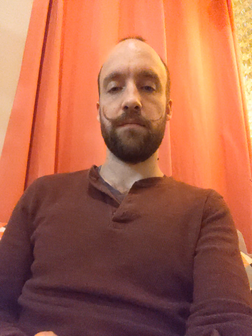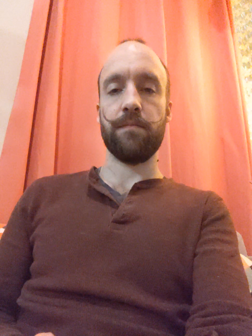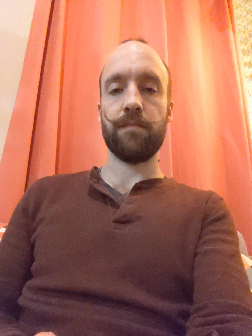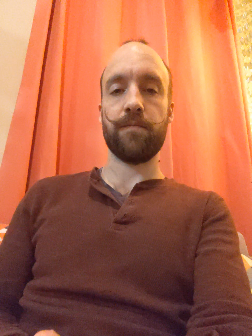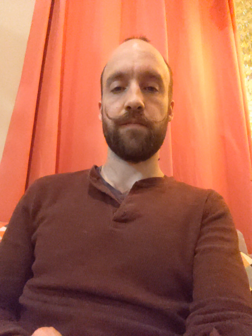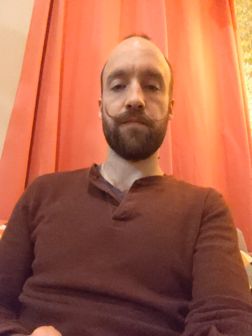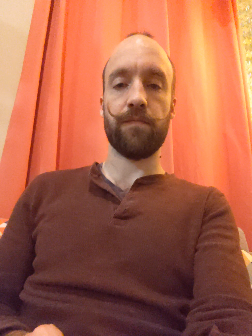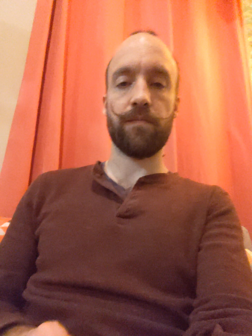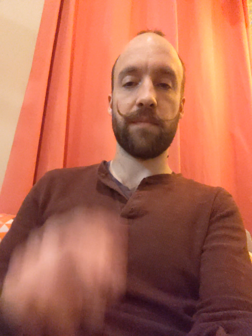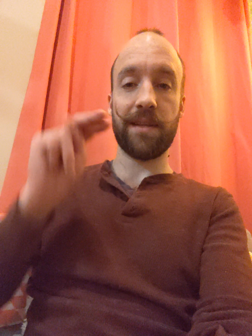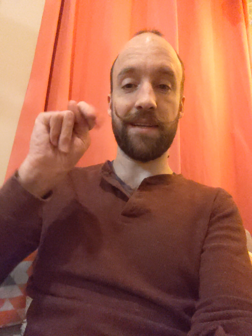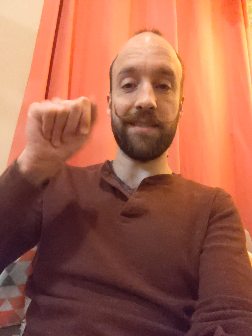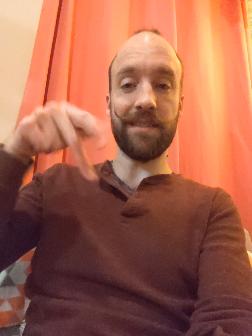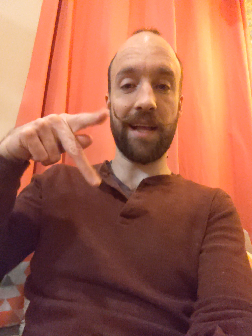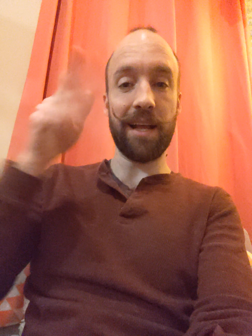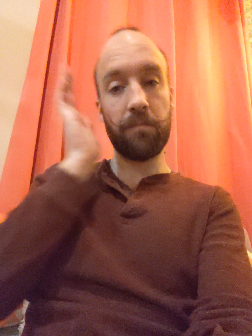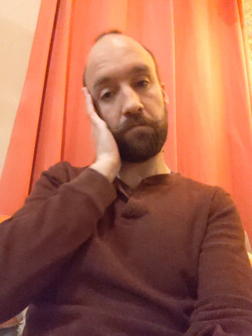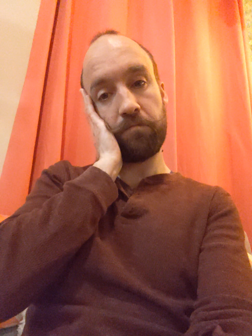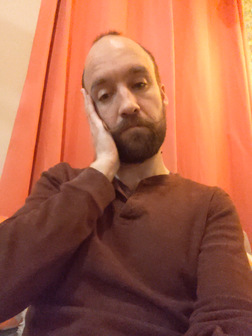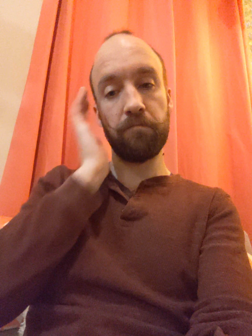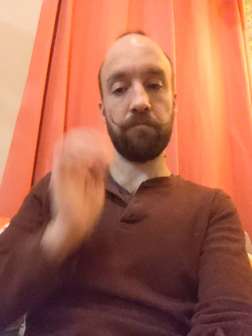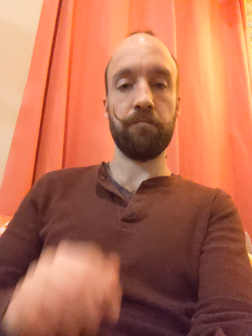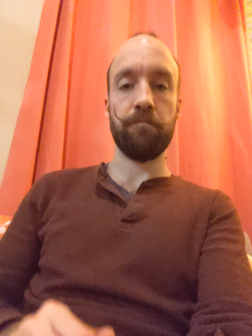nap